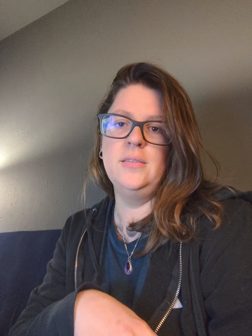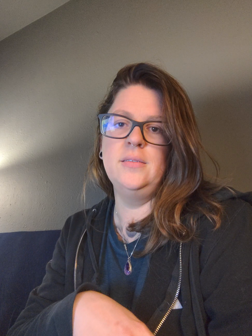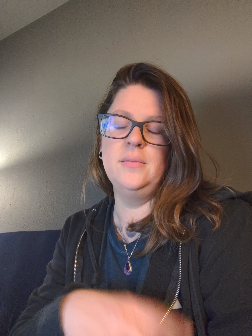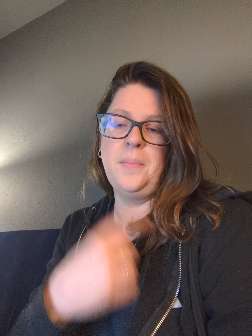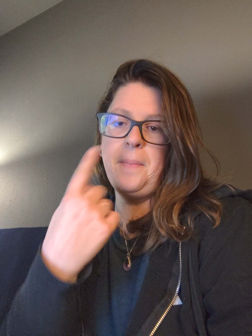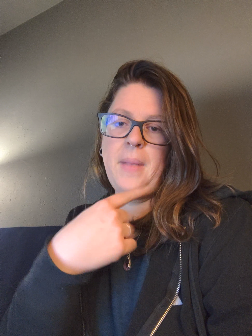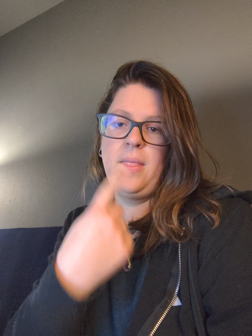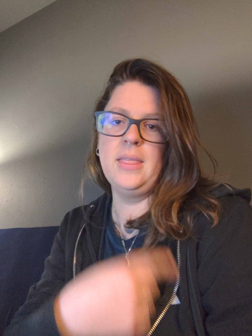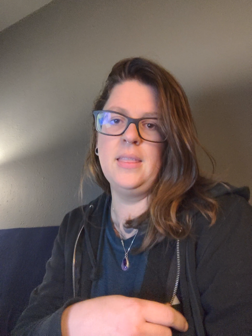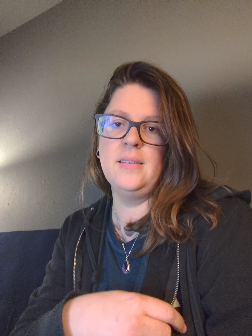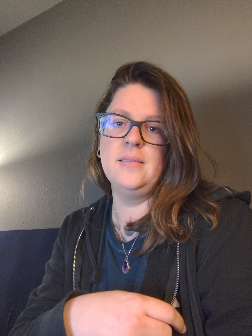mouth